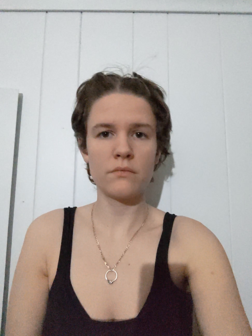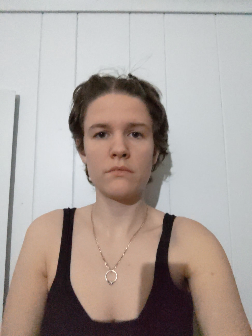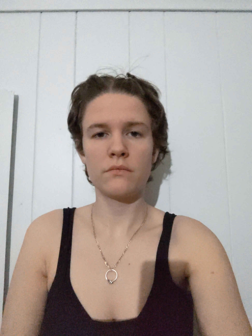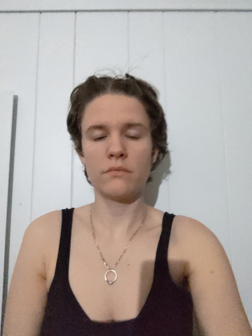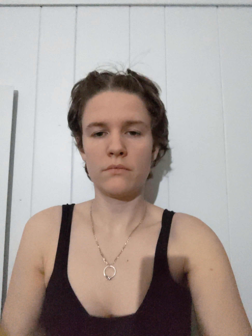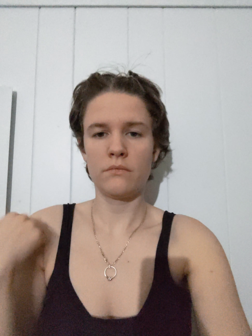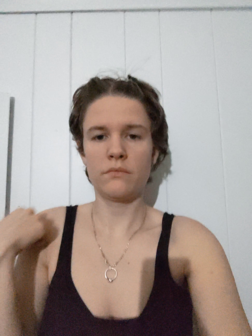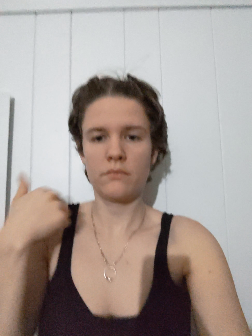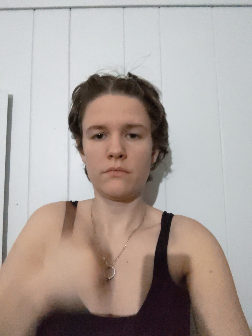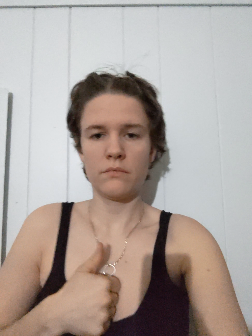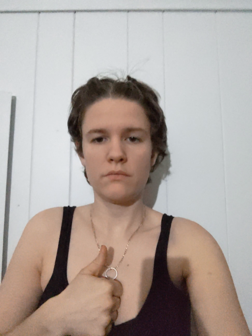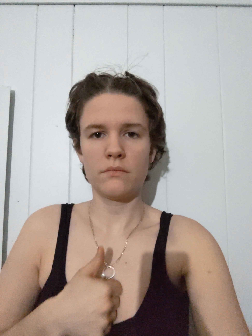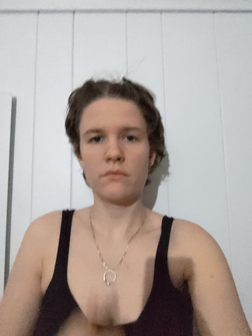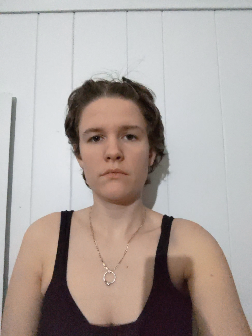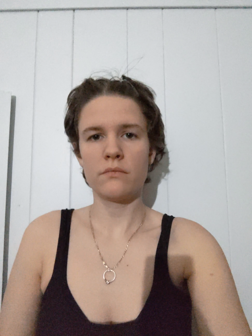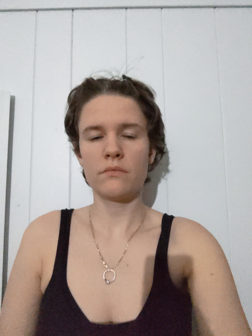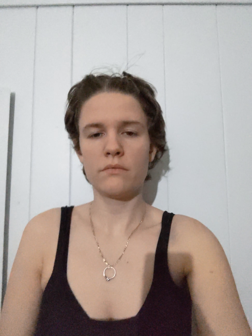jacket